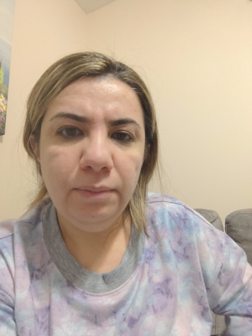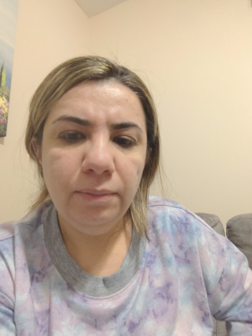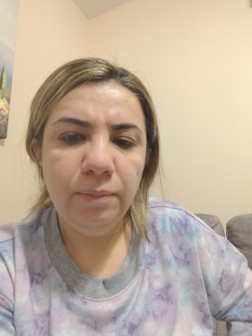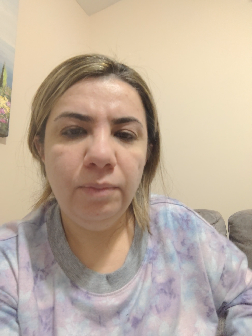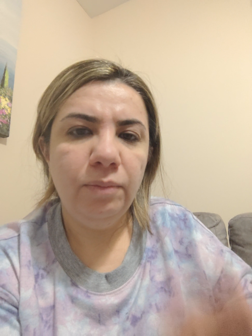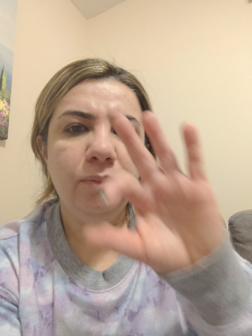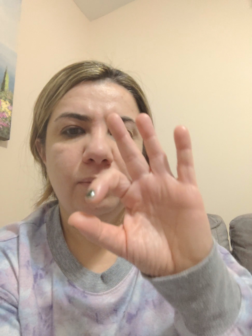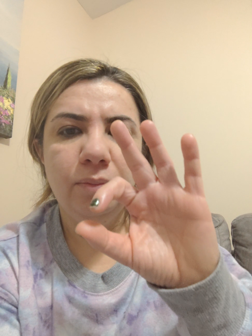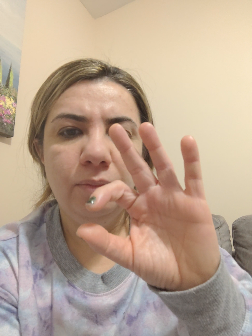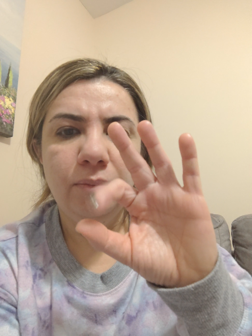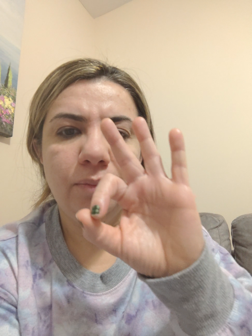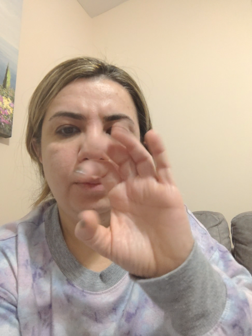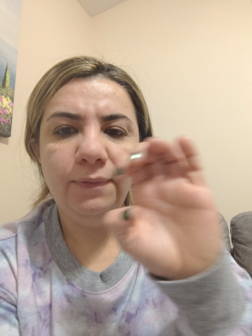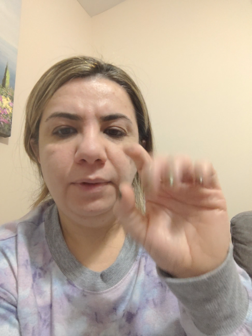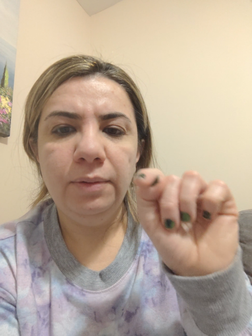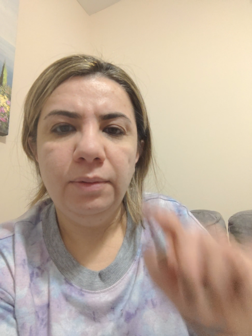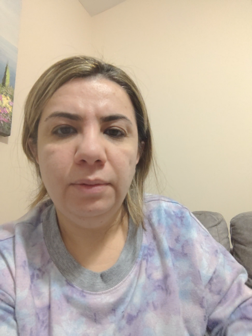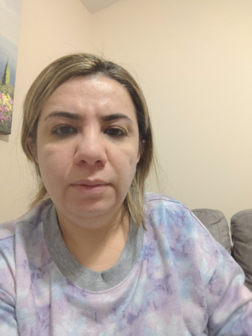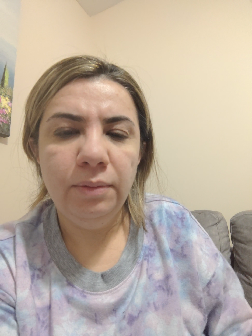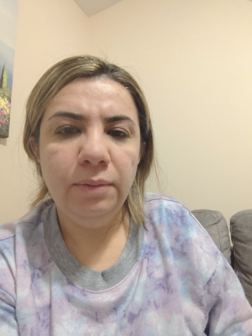feet